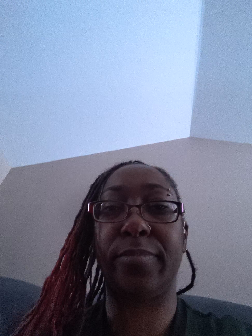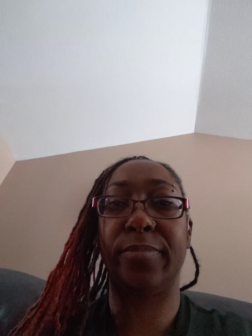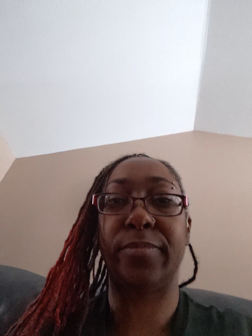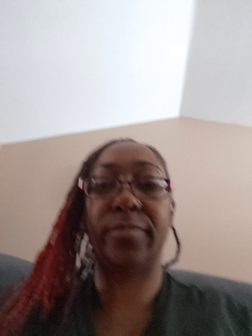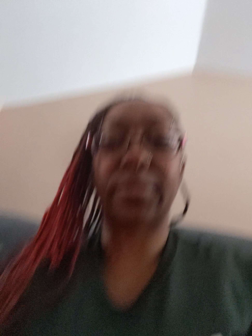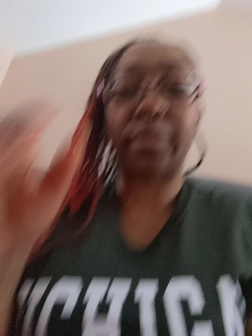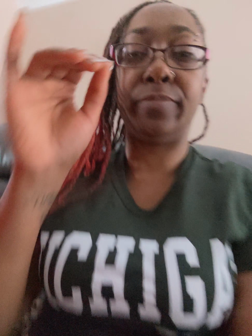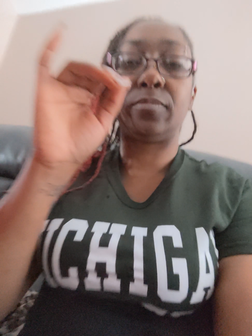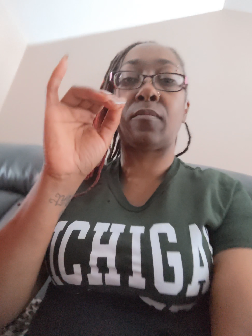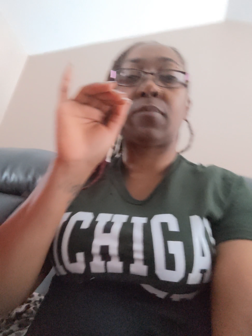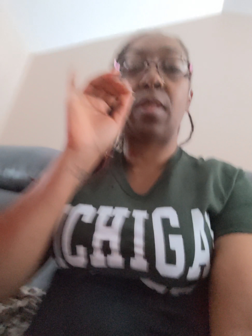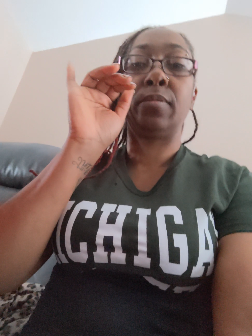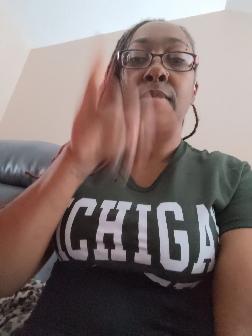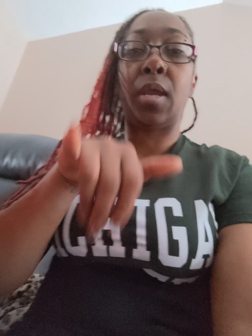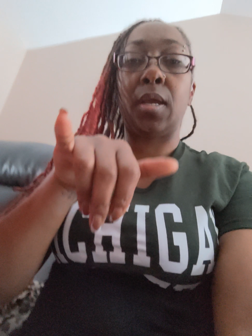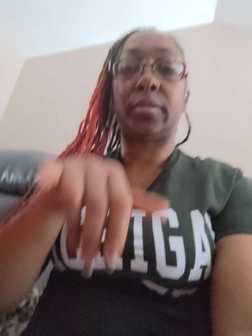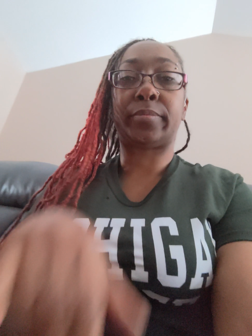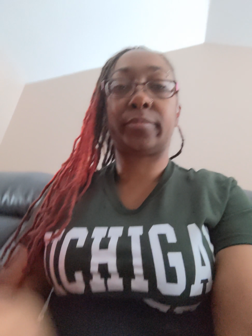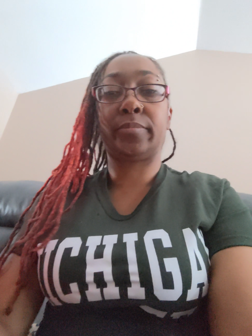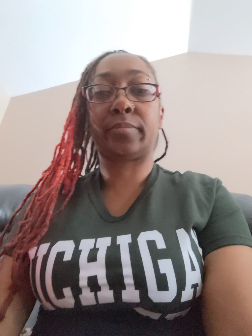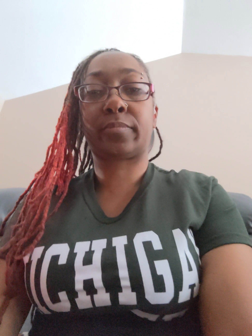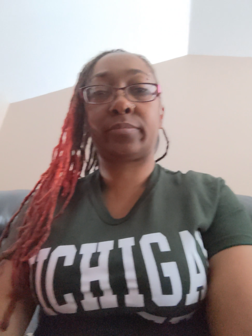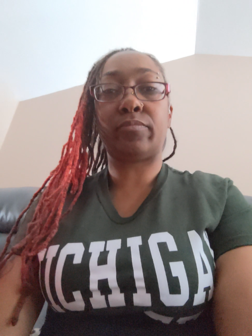that